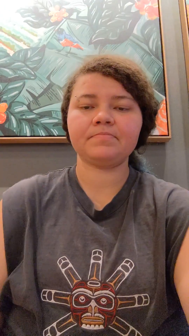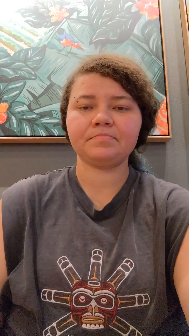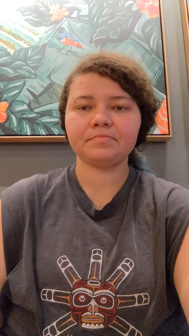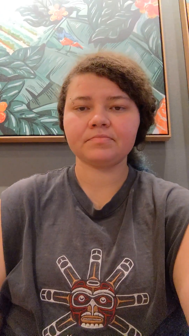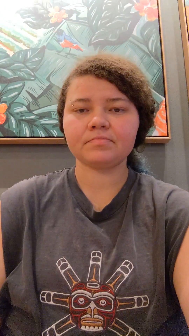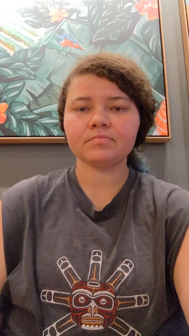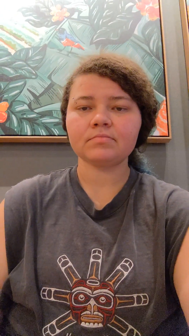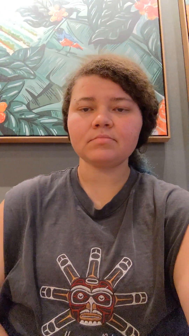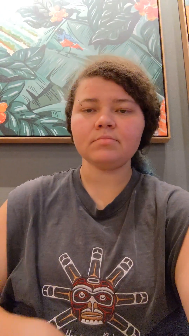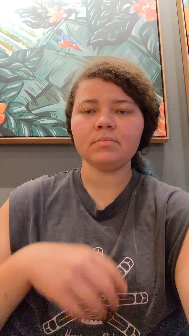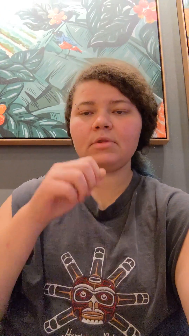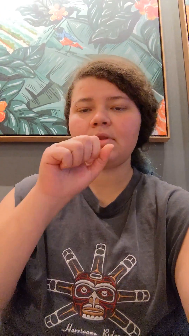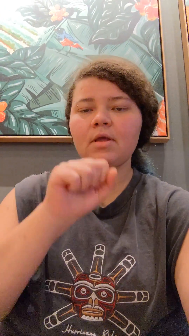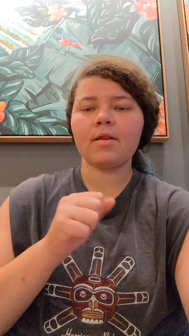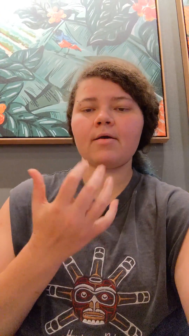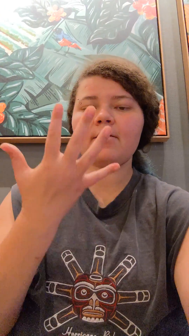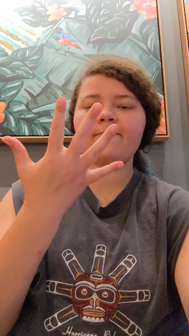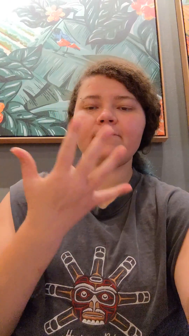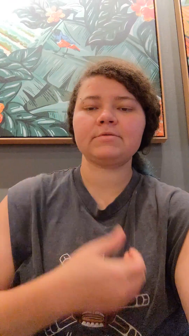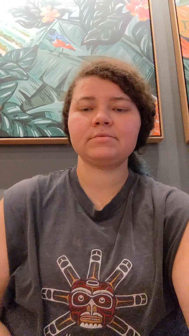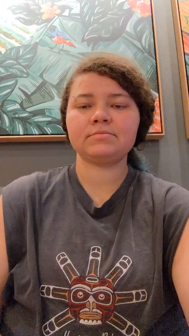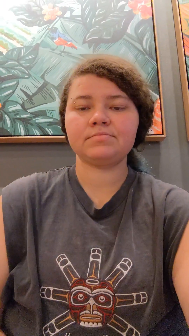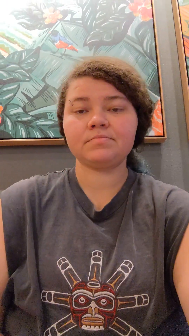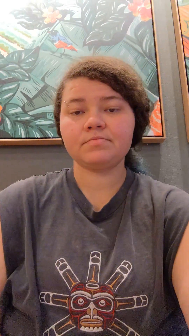gloves